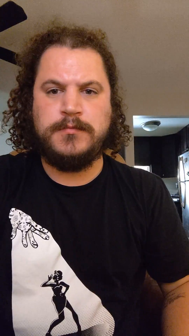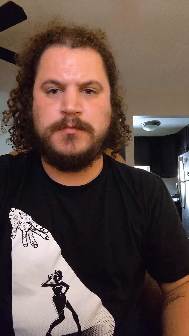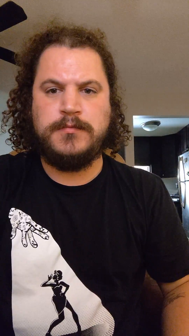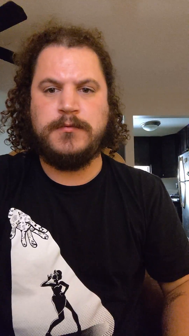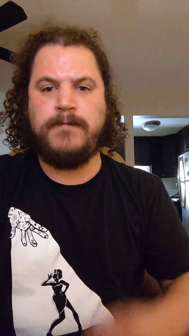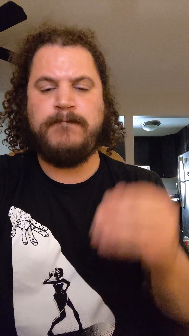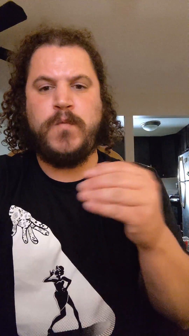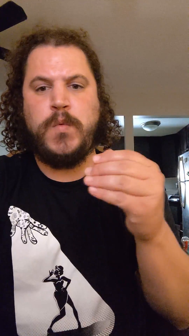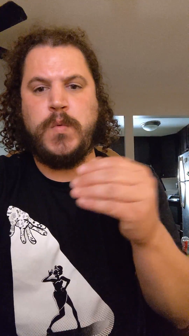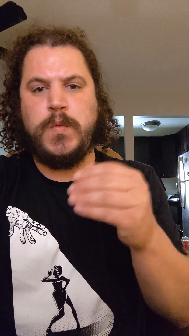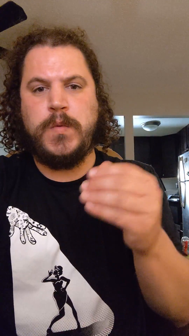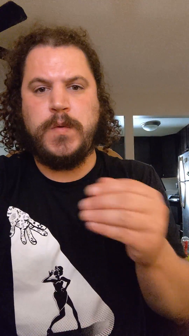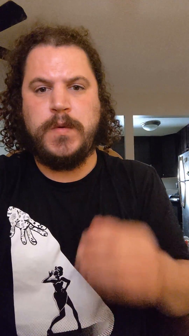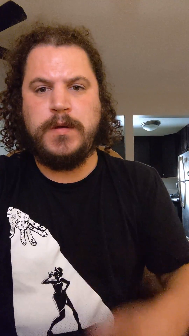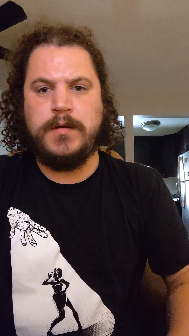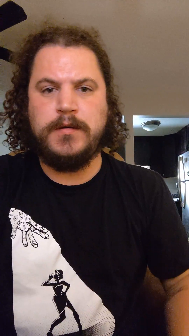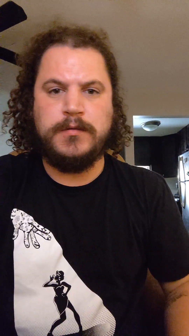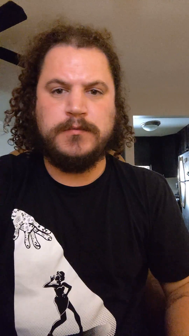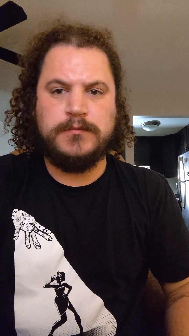more